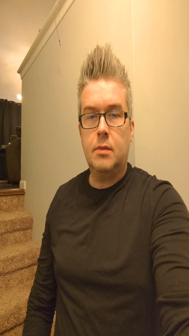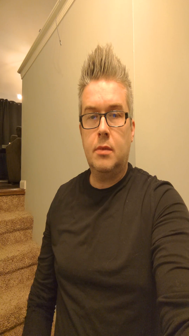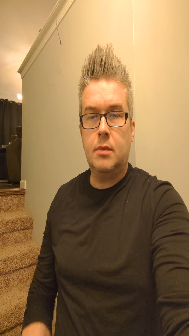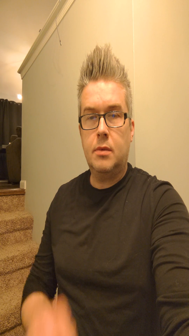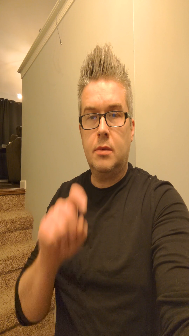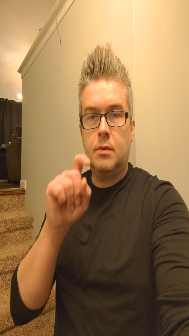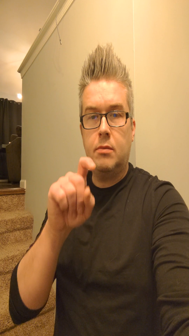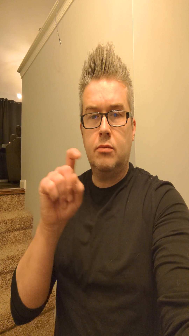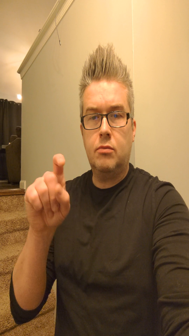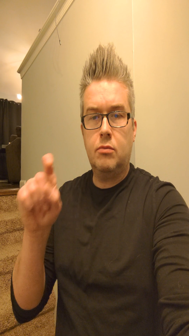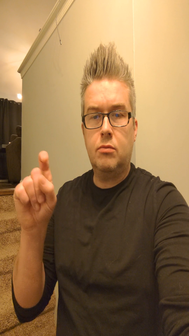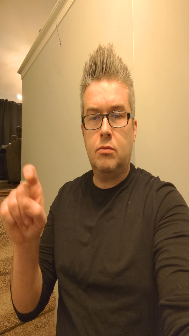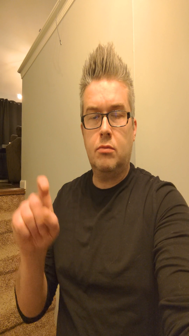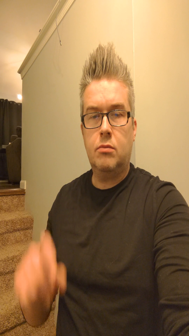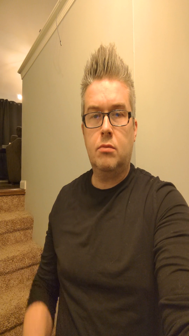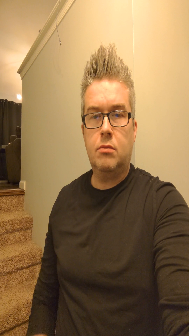closet